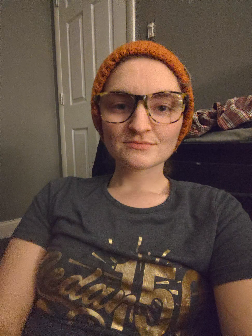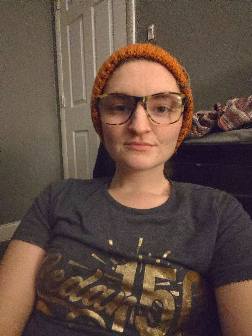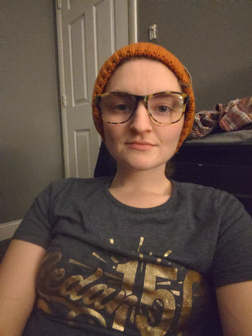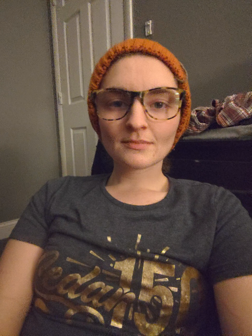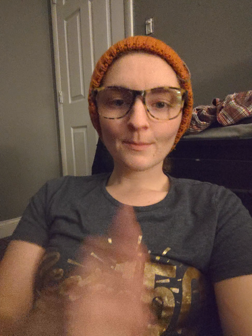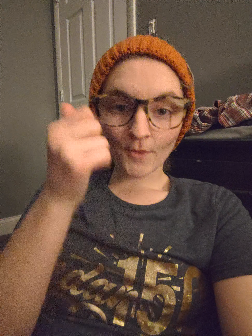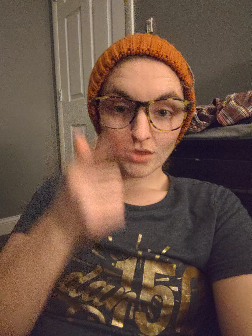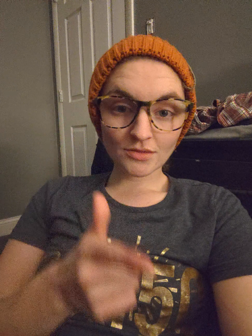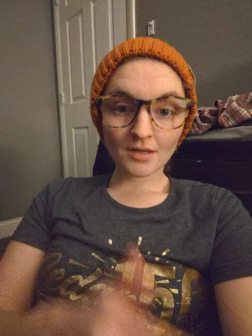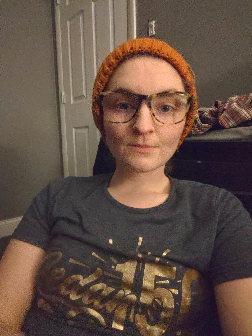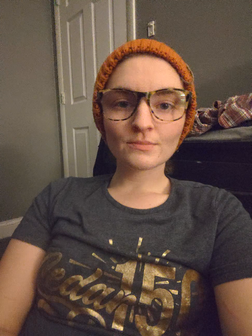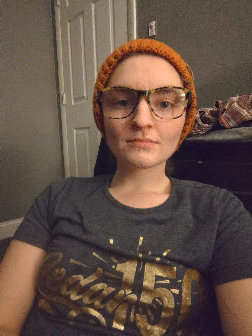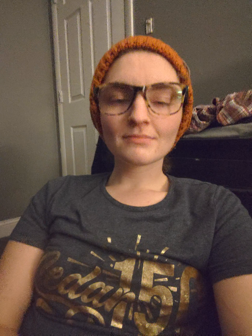brother